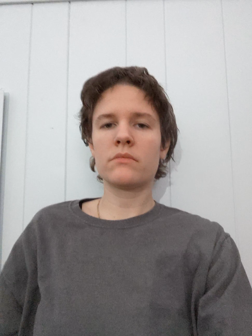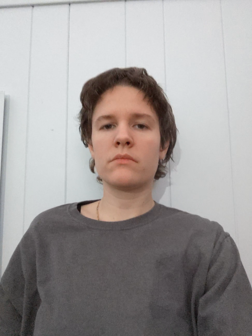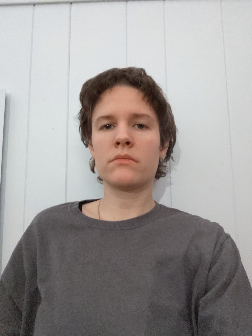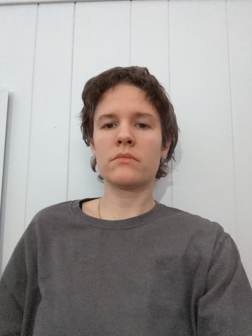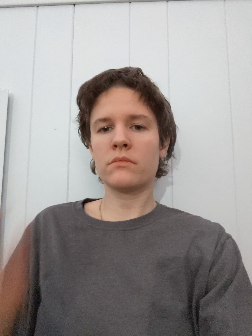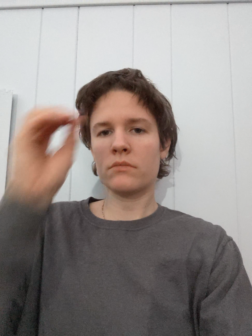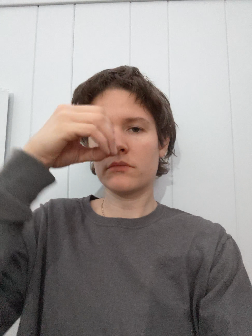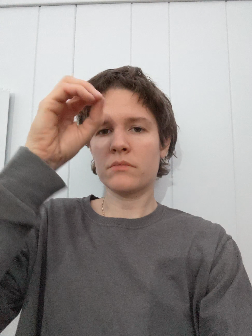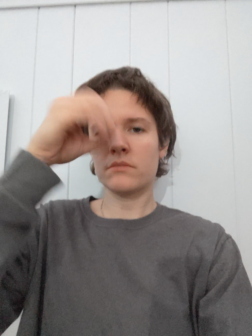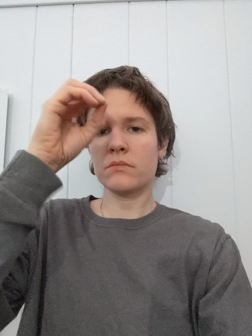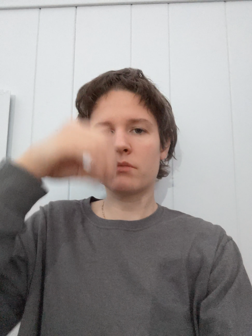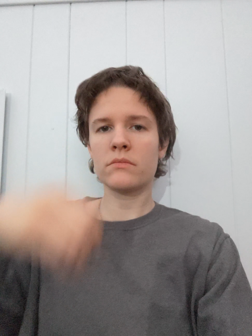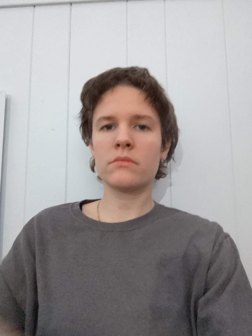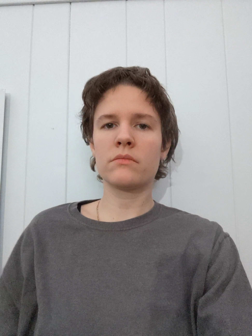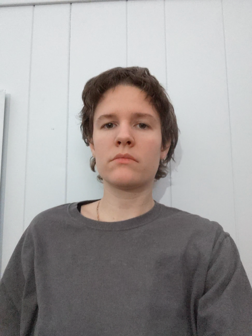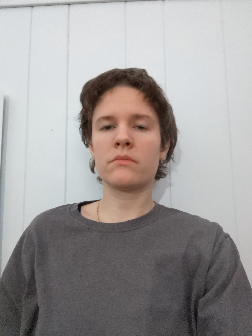owl